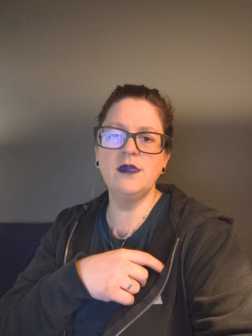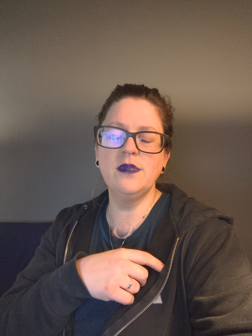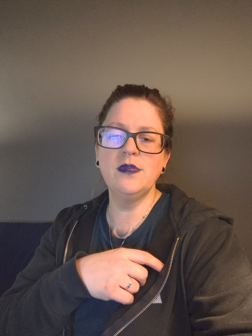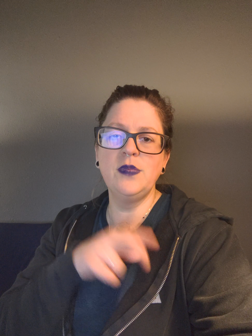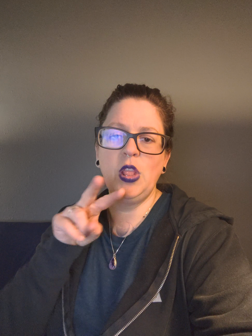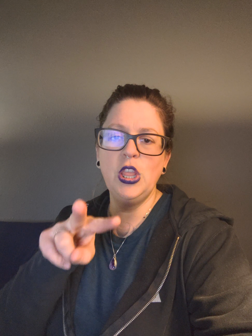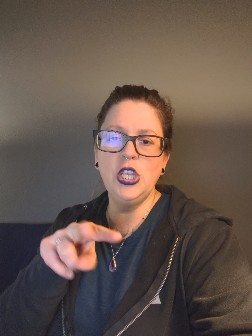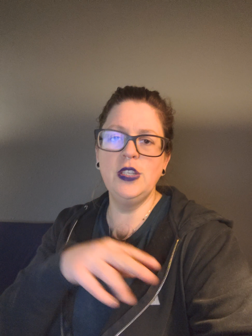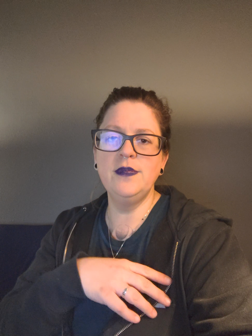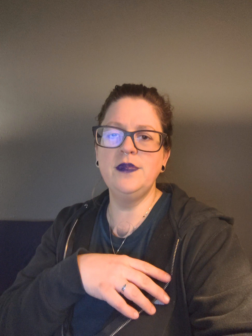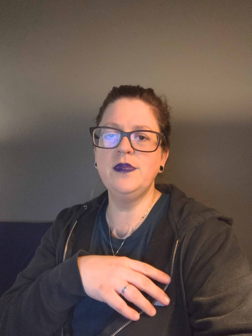look